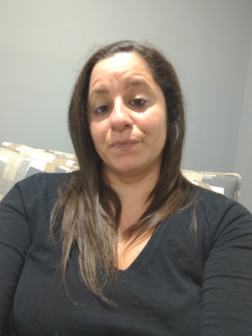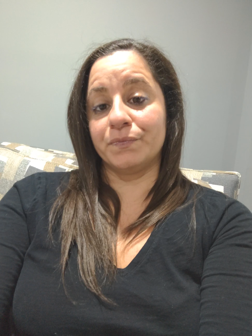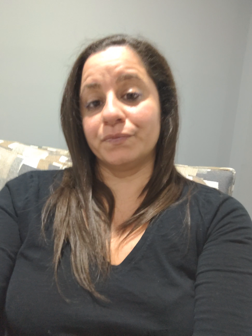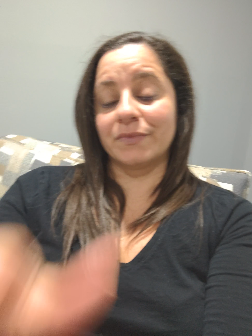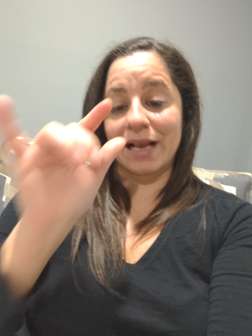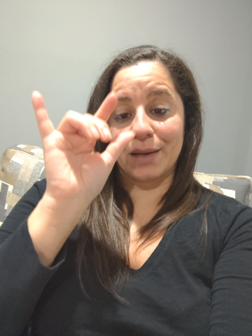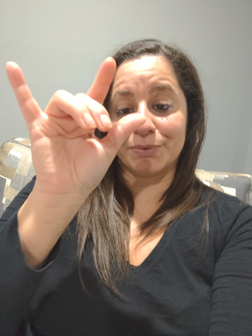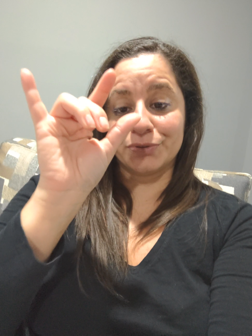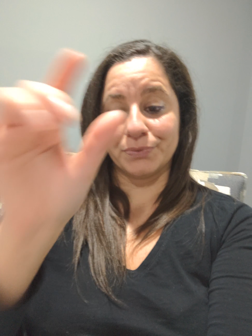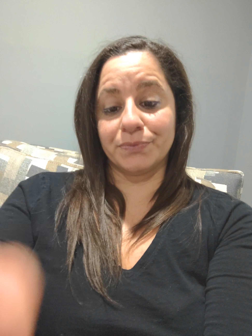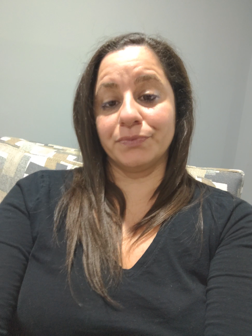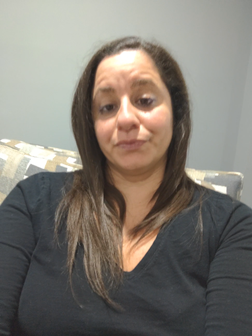airplane